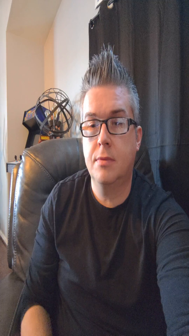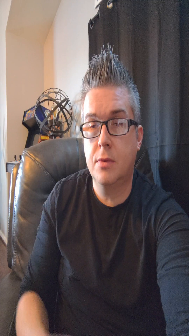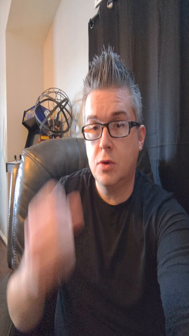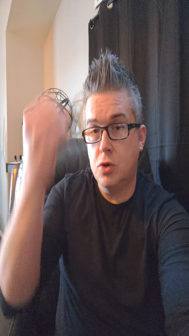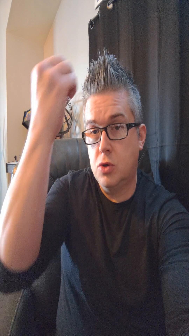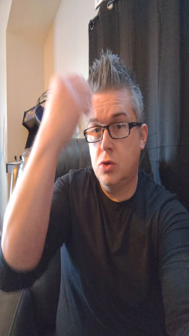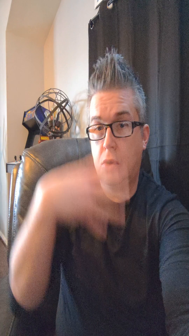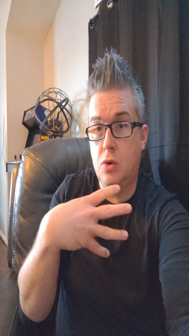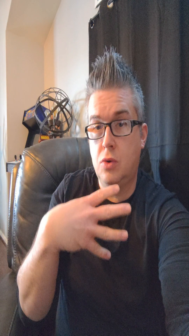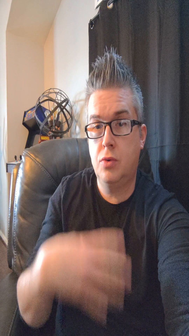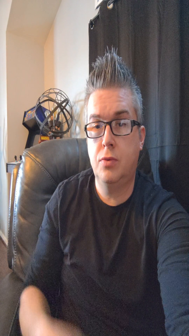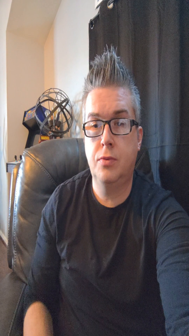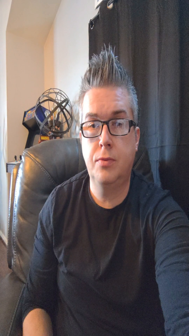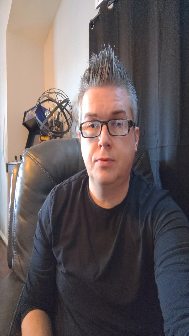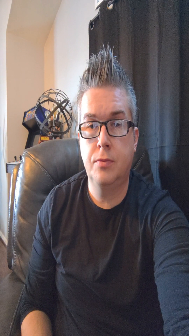shower